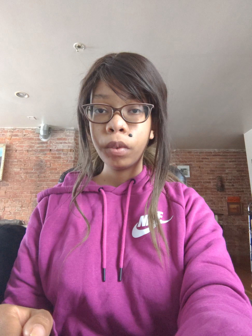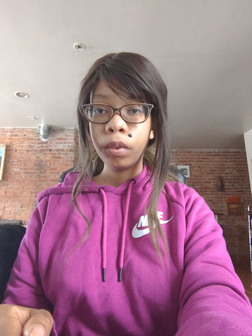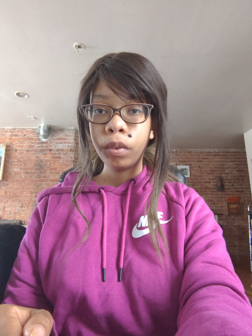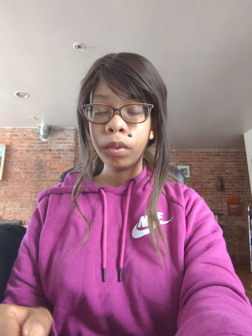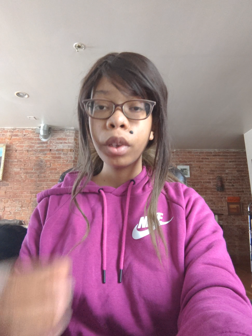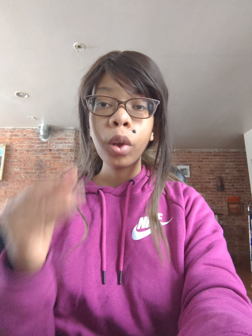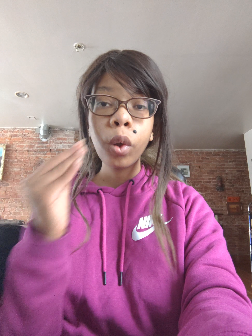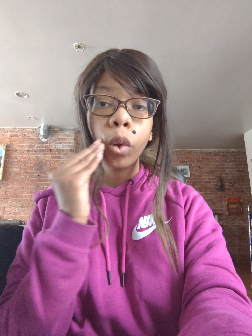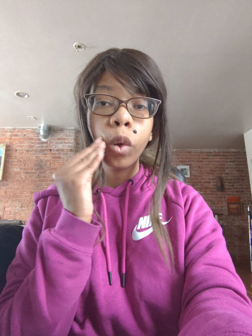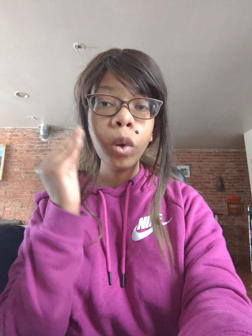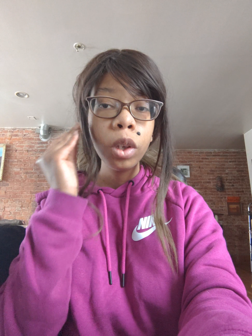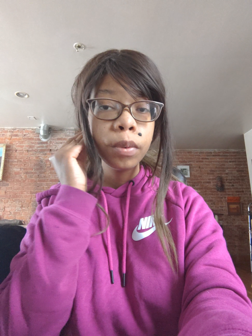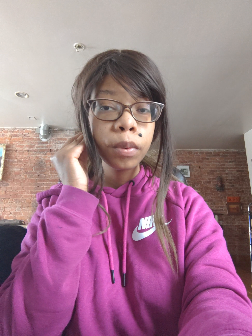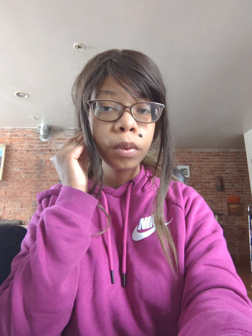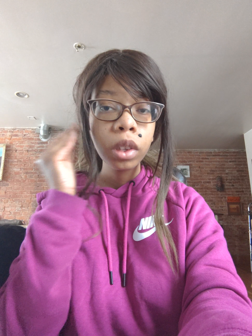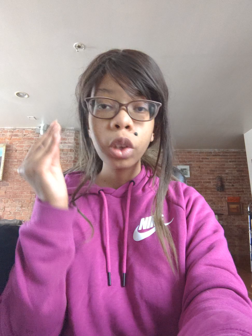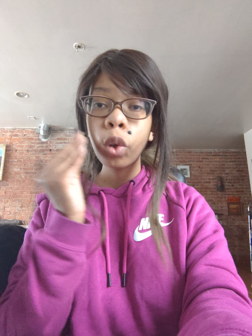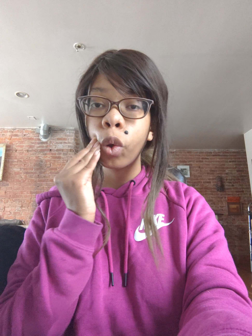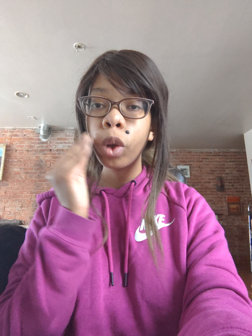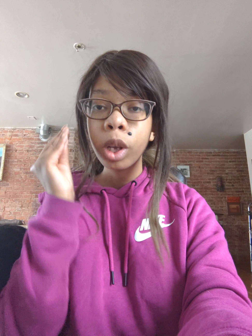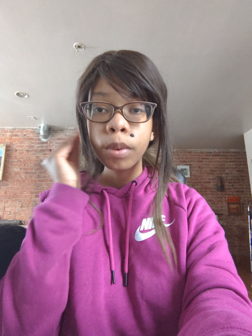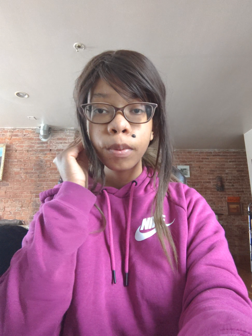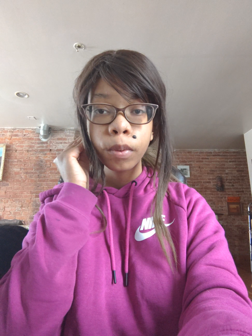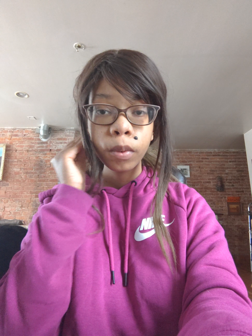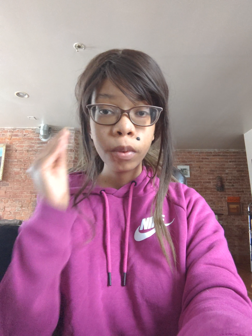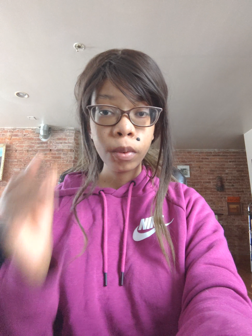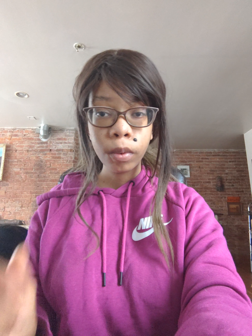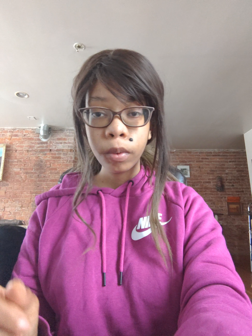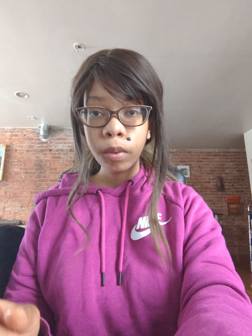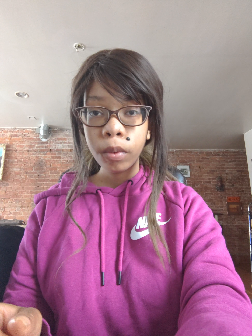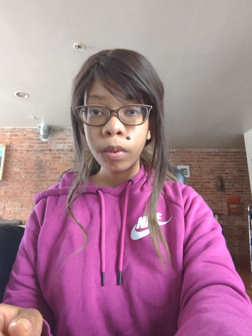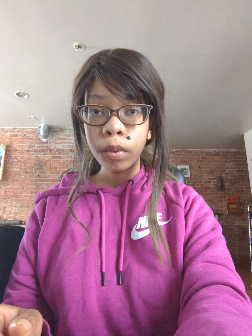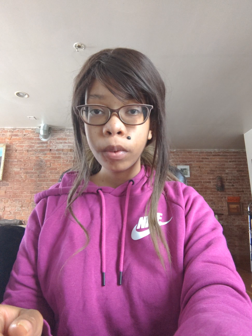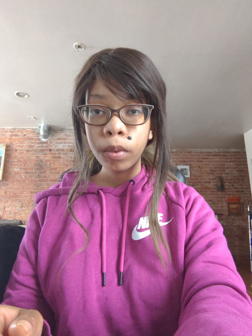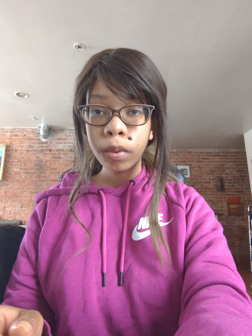home